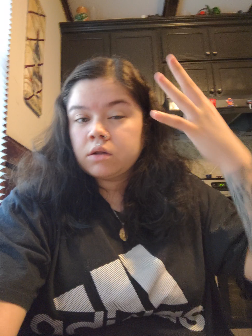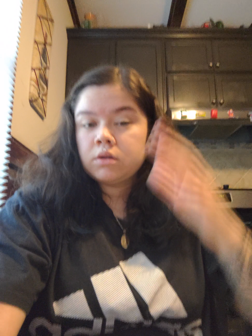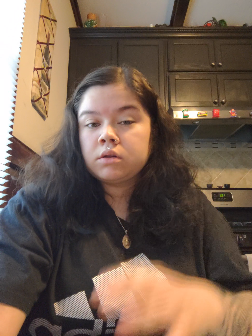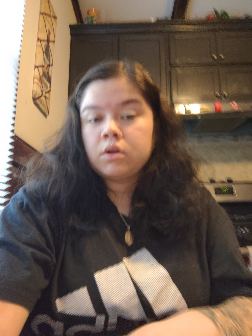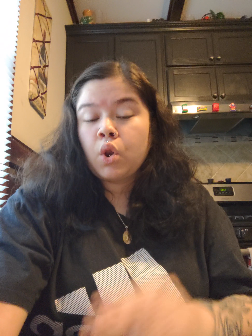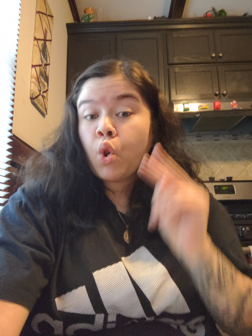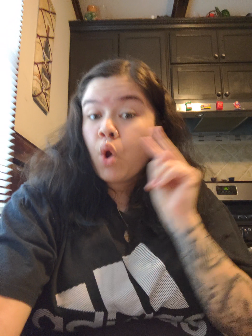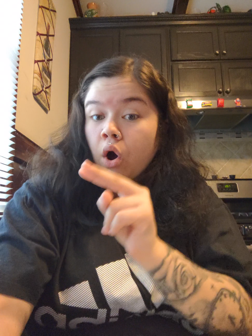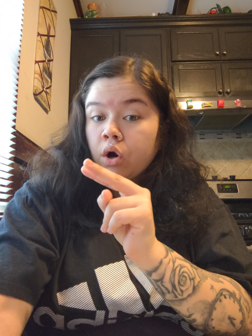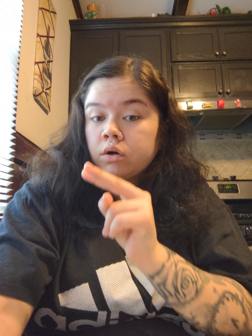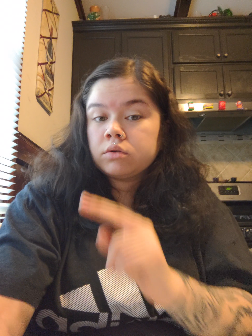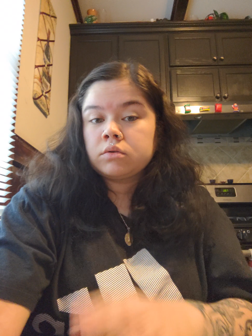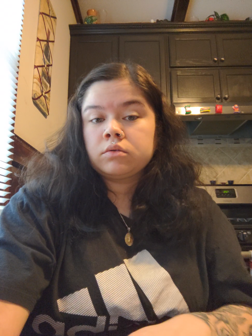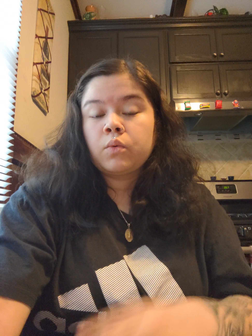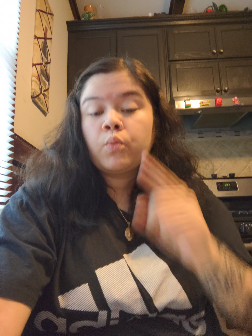look